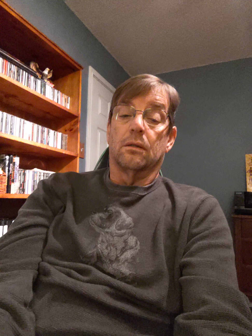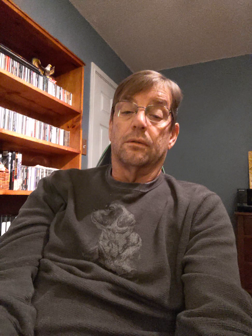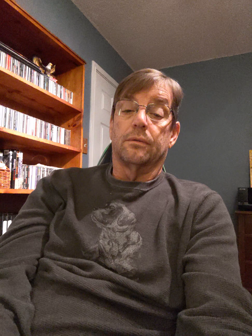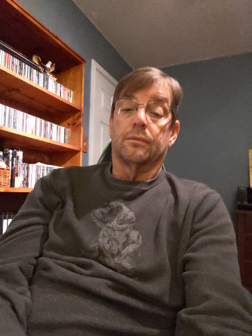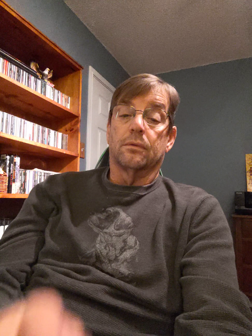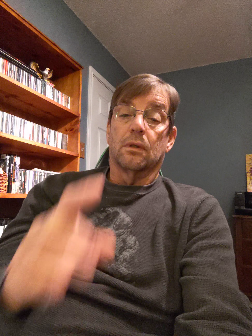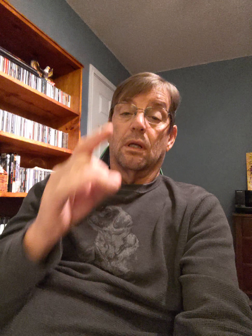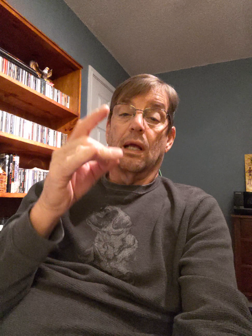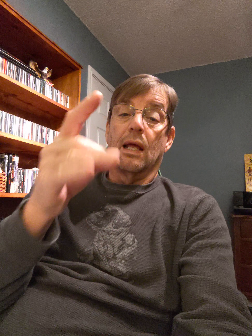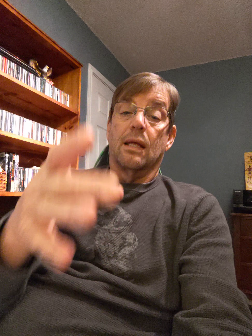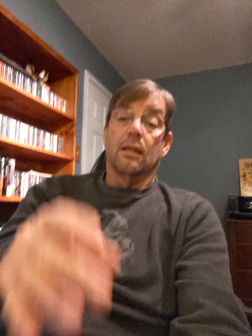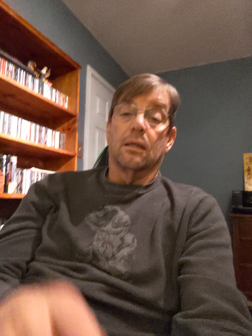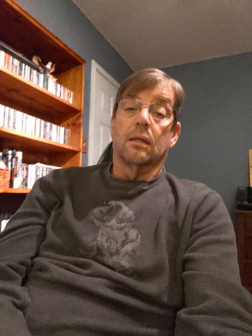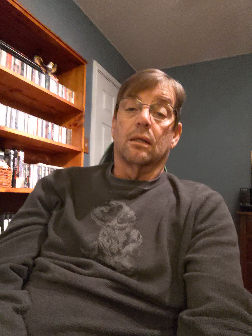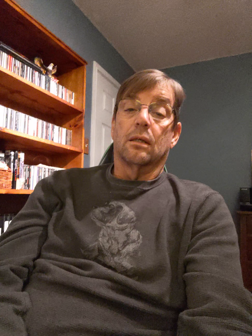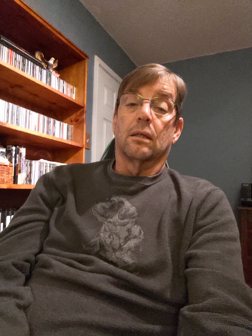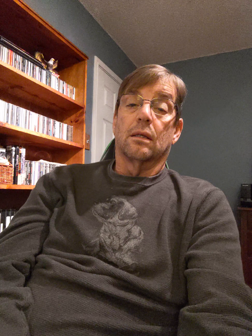hate